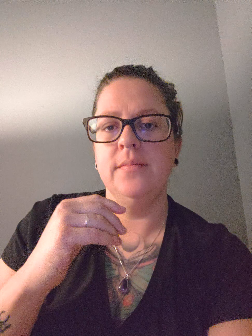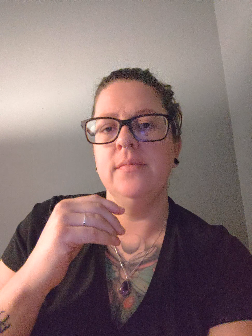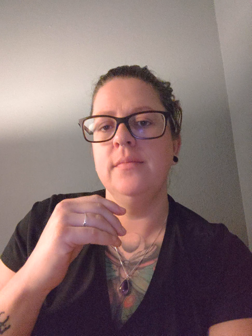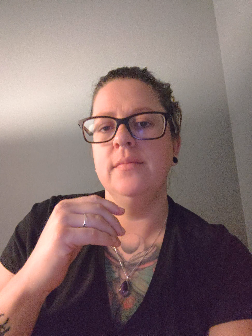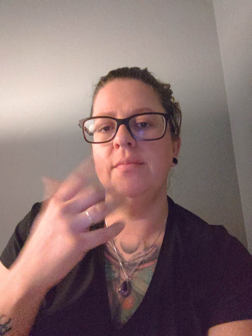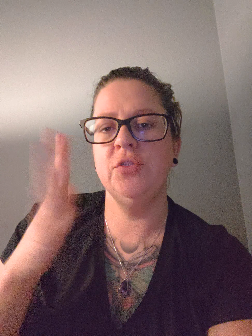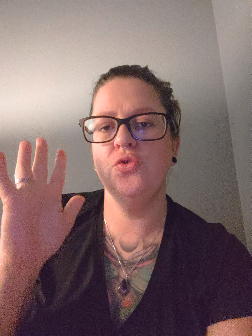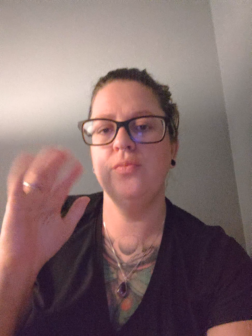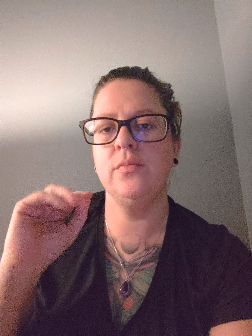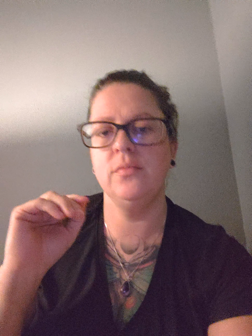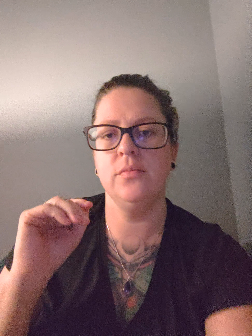finish